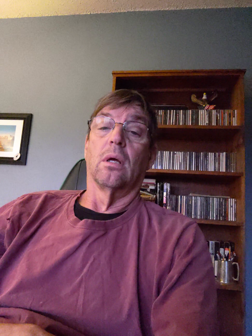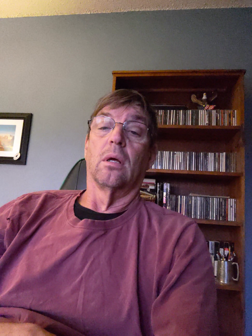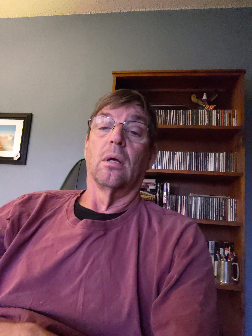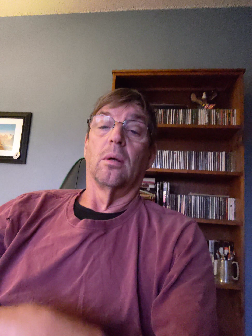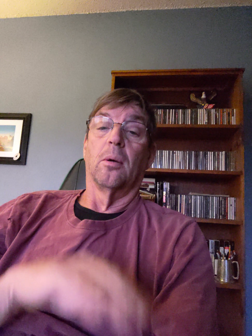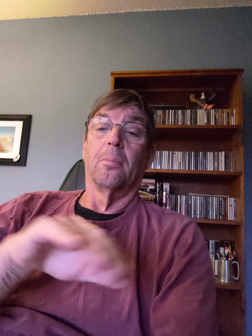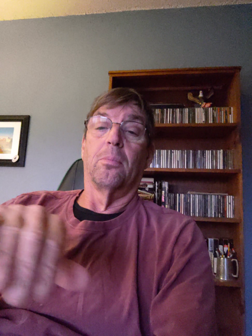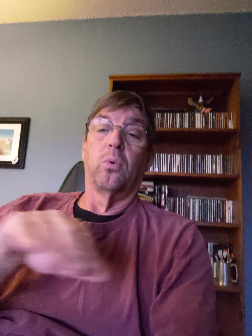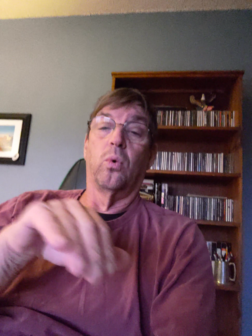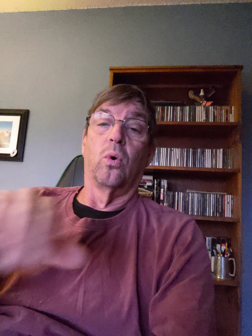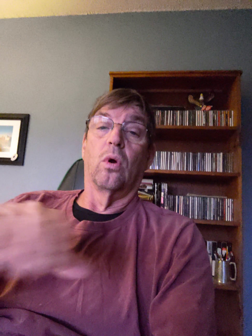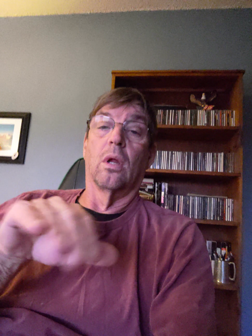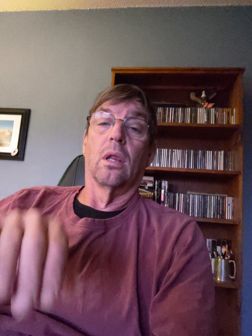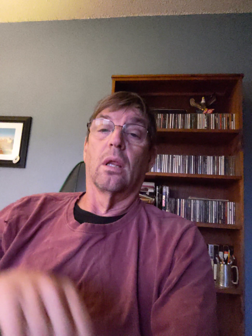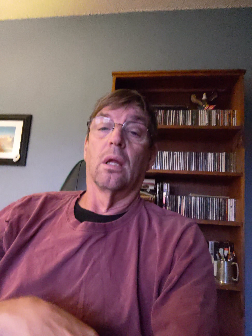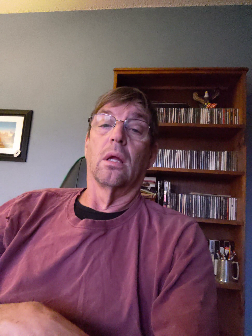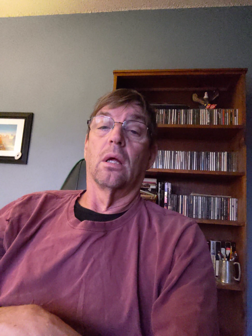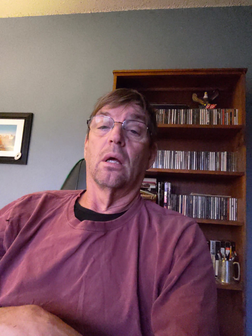pool